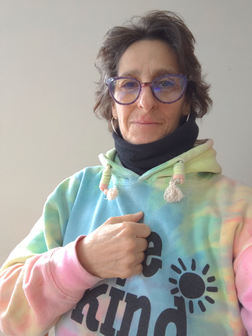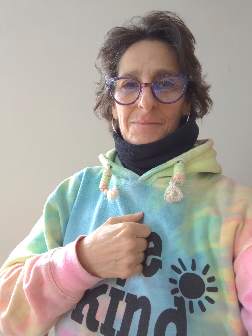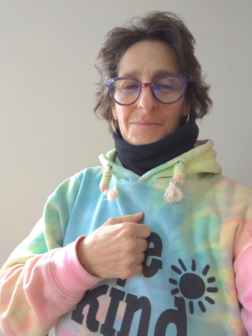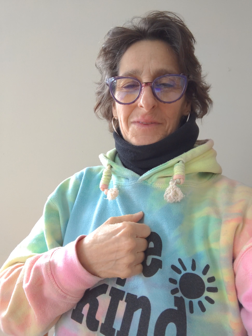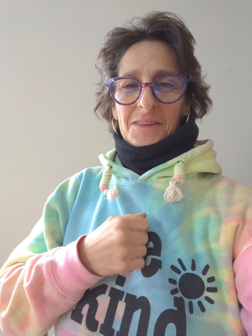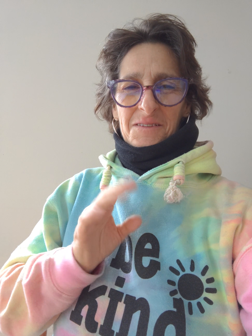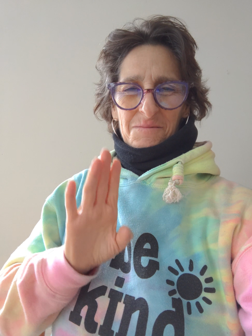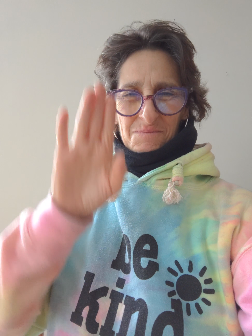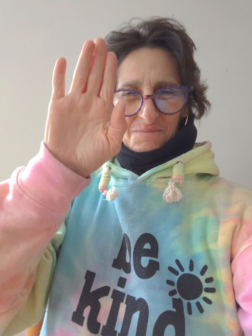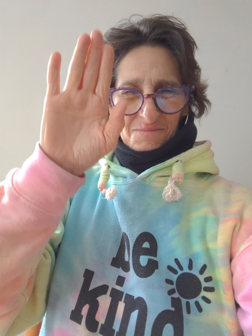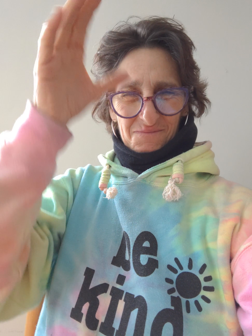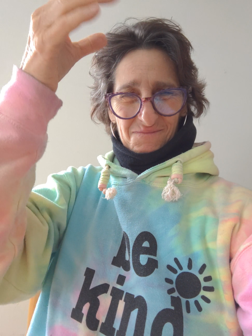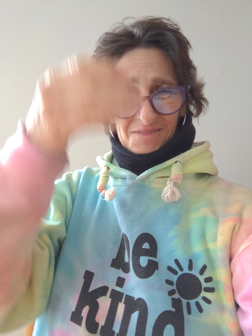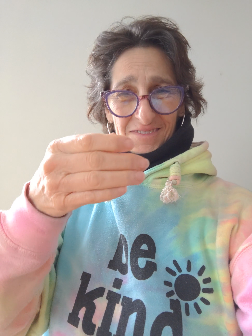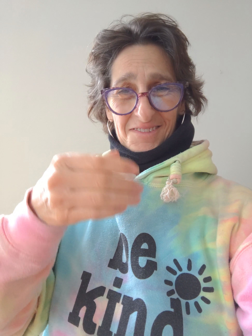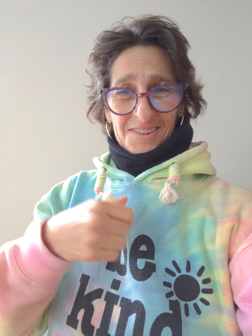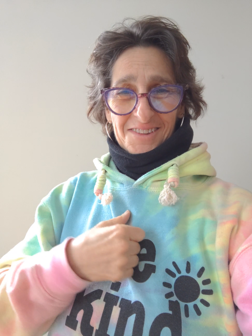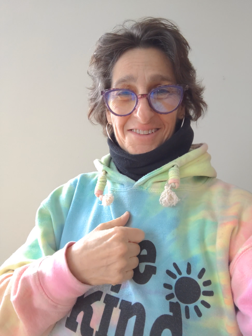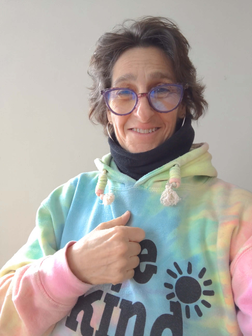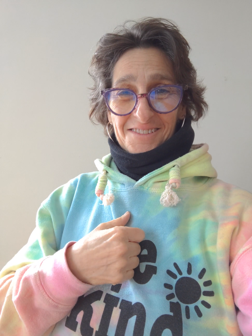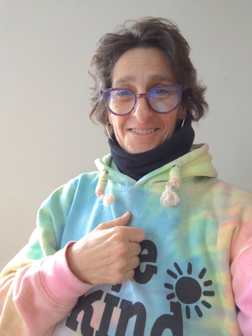mitten